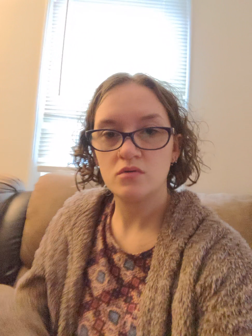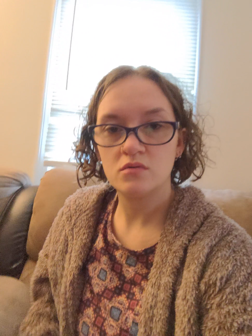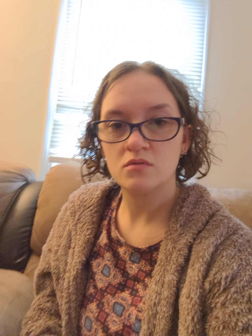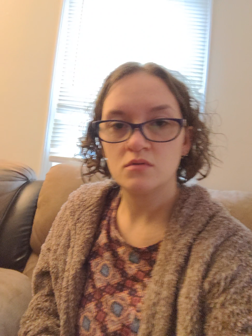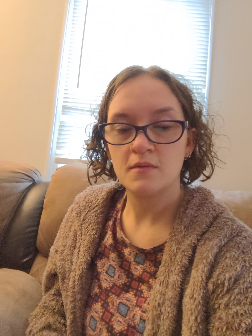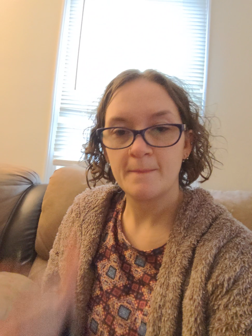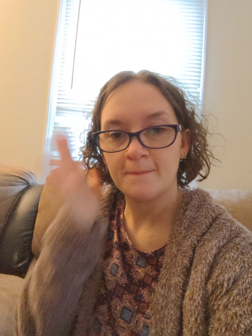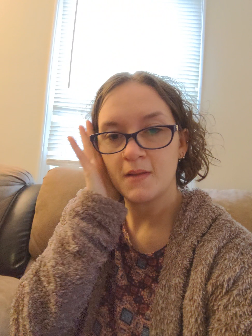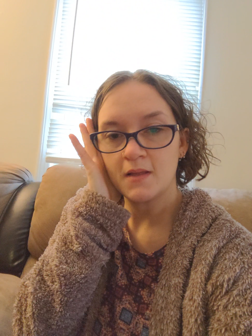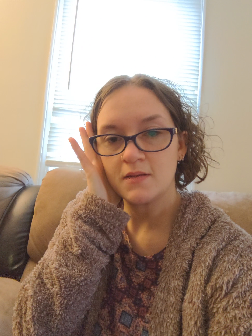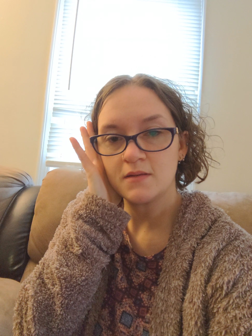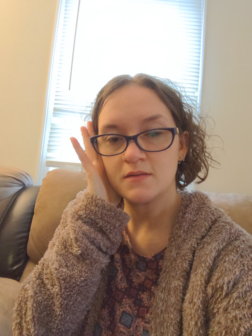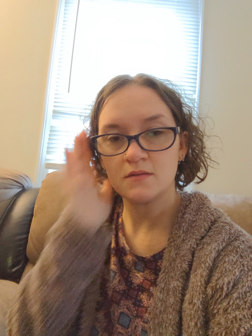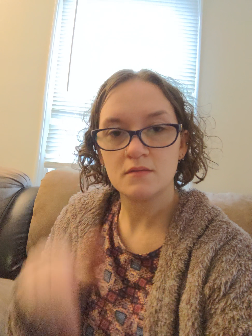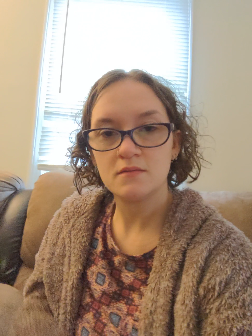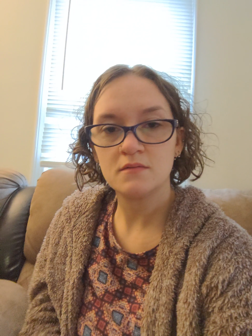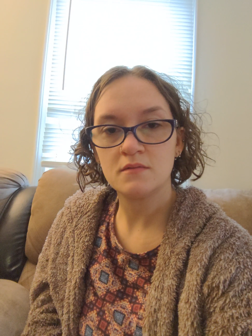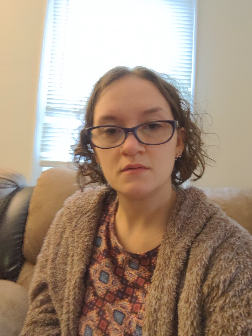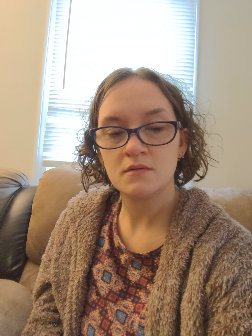bed